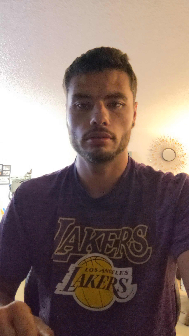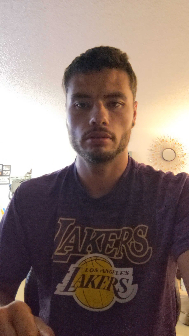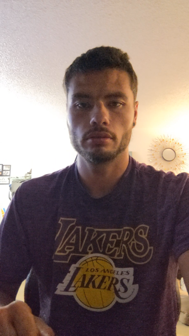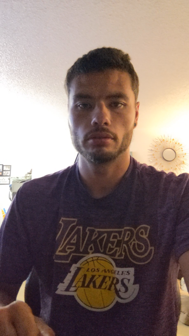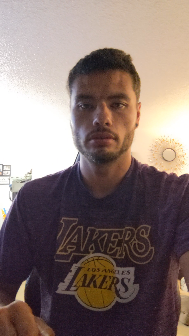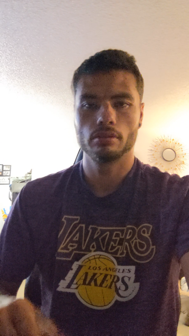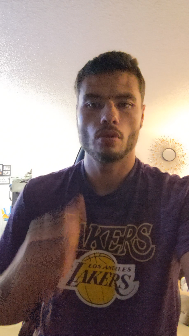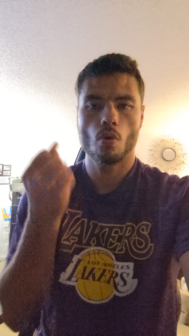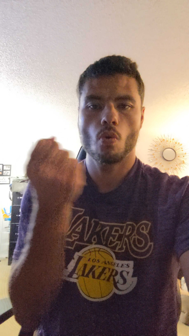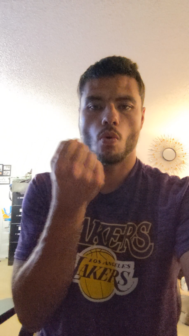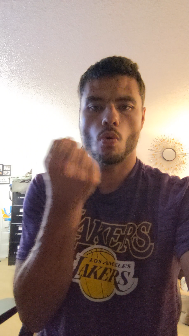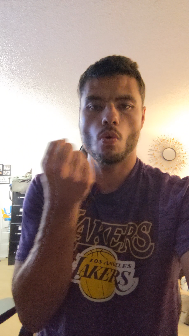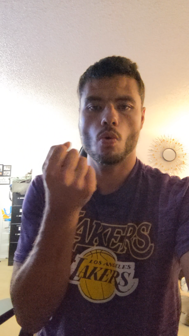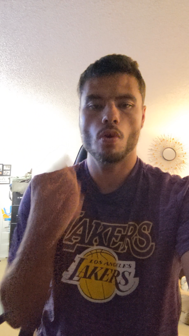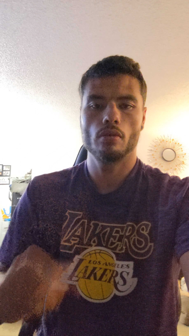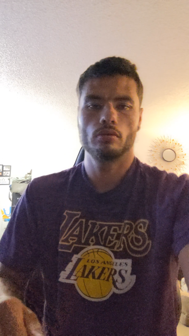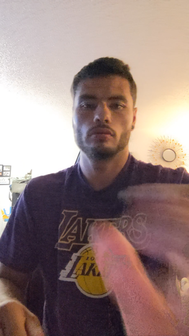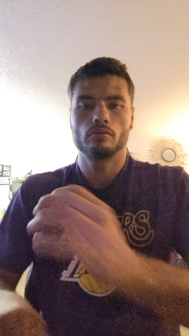hold